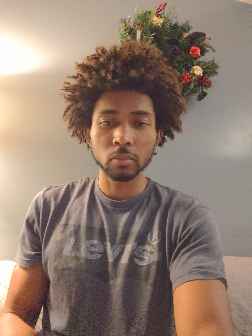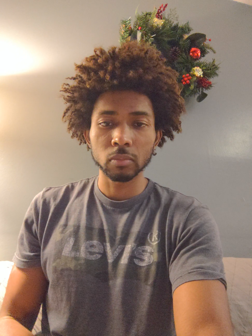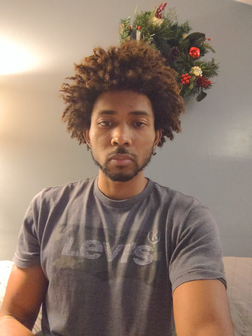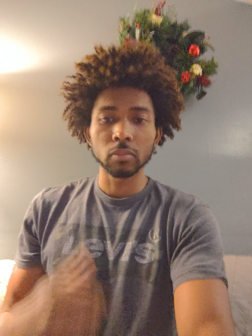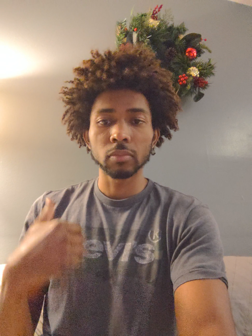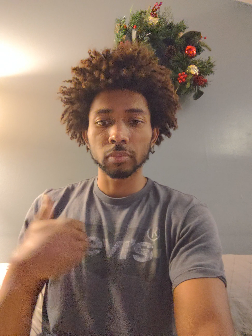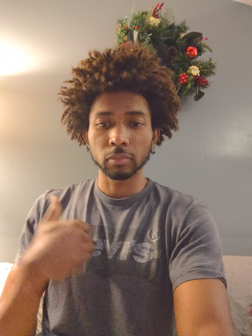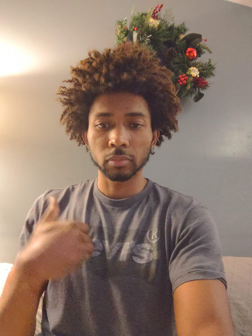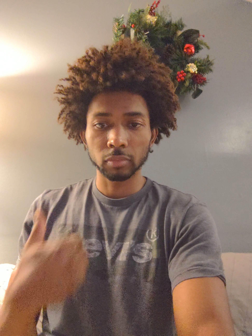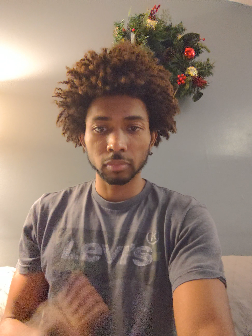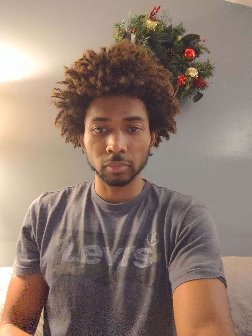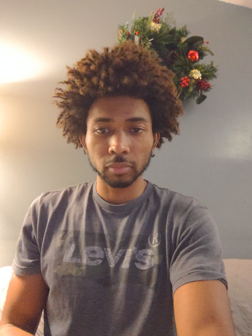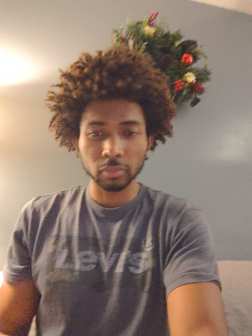animal